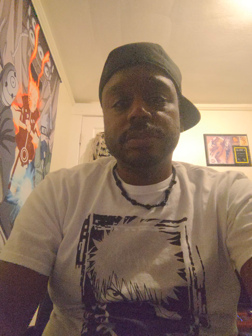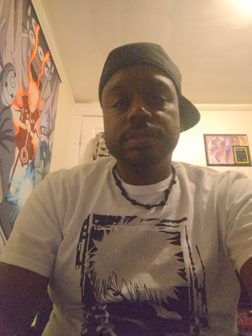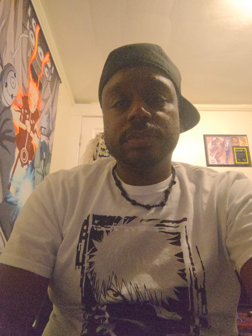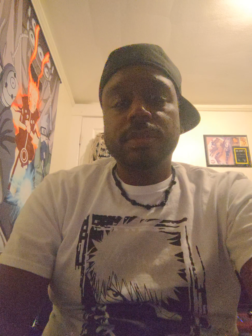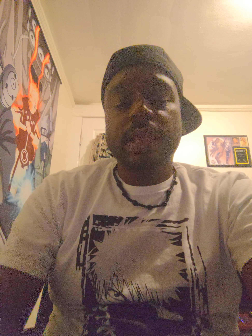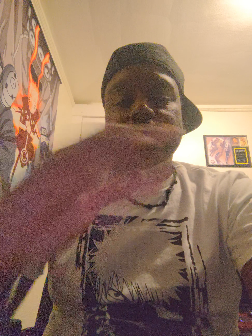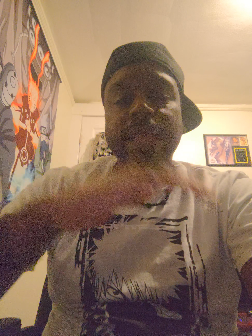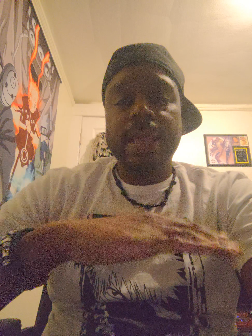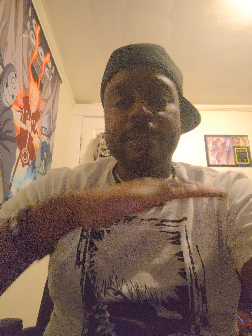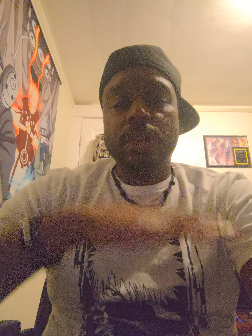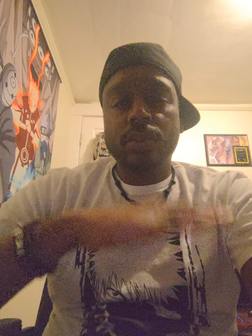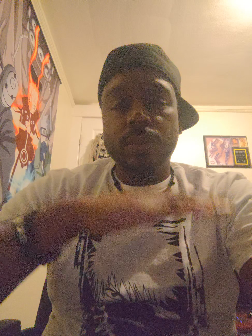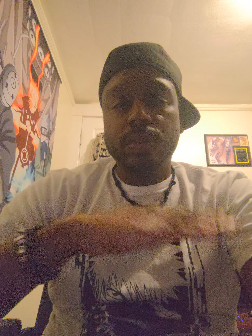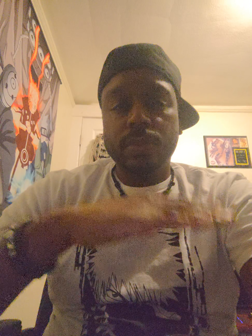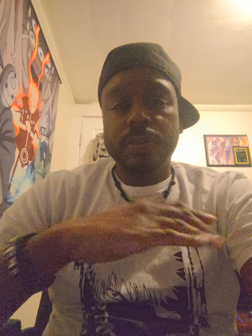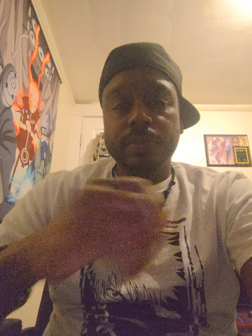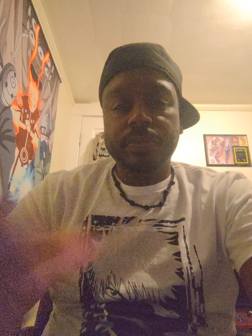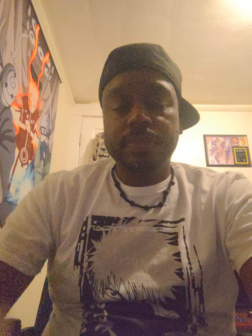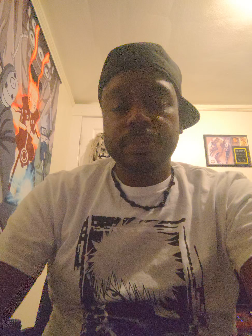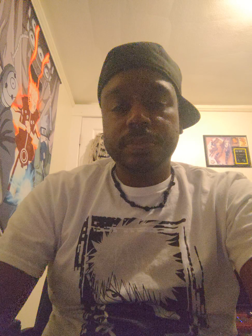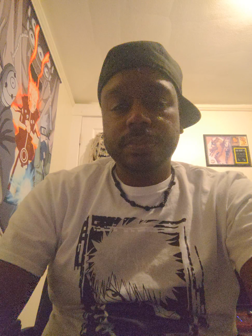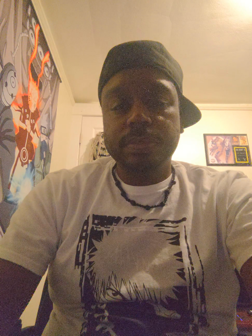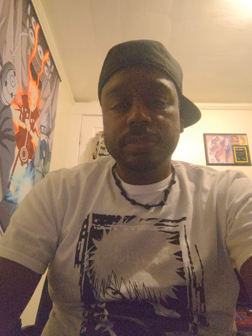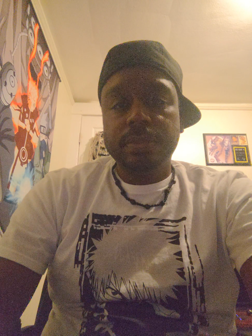table